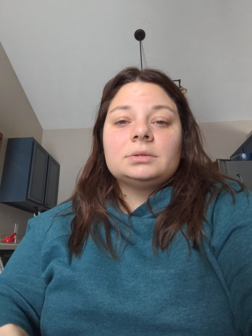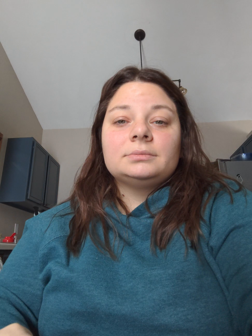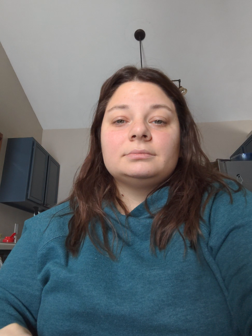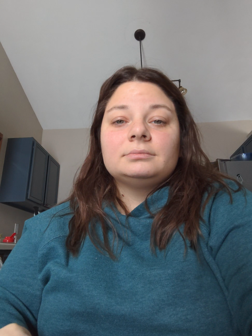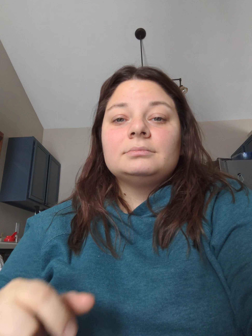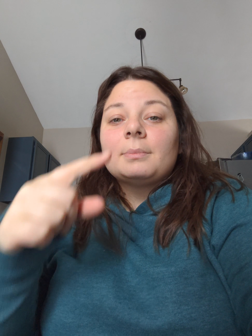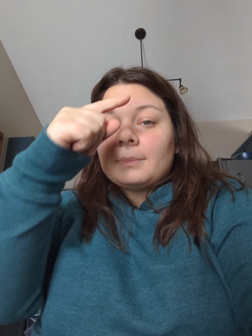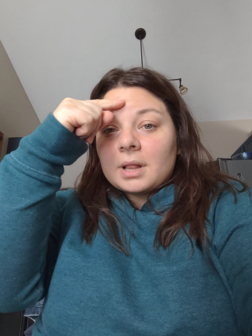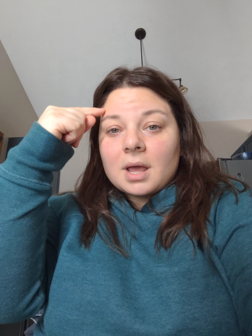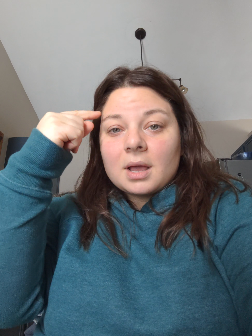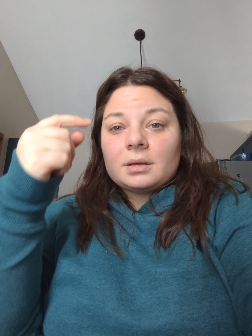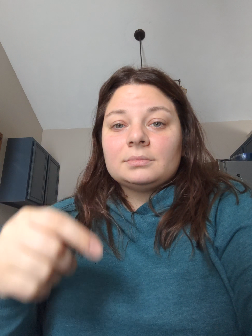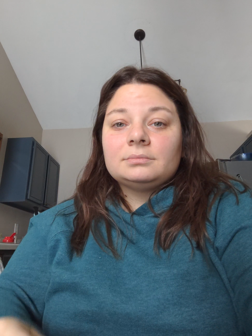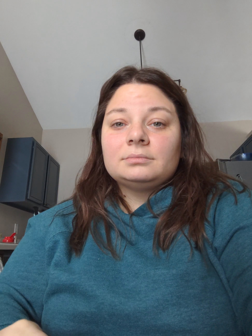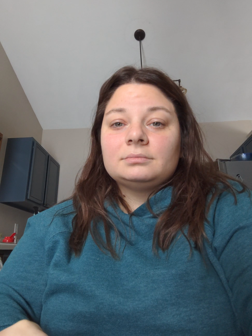black